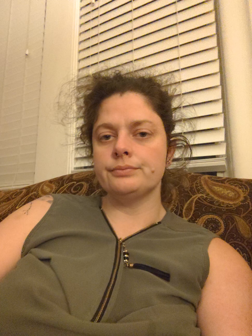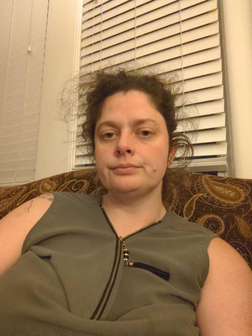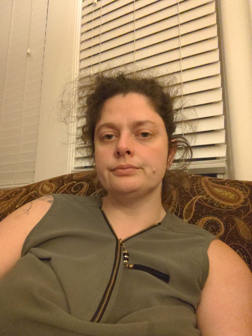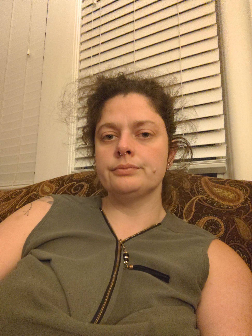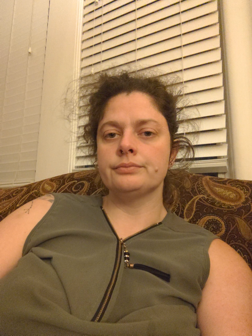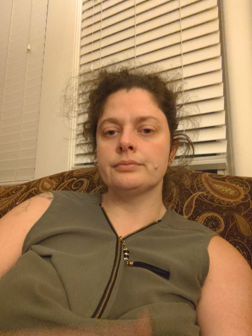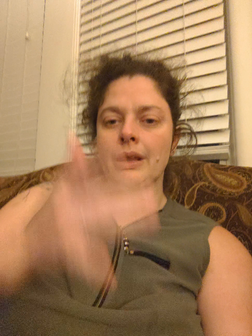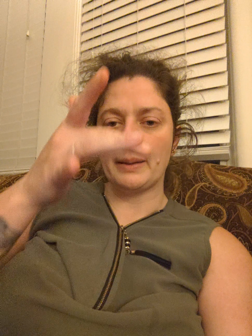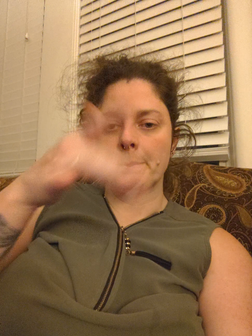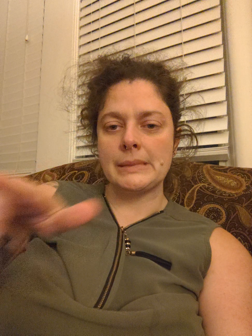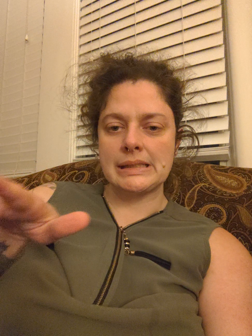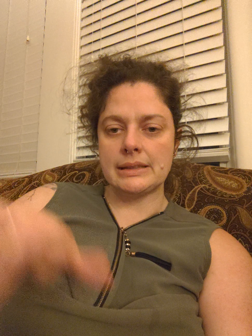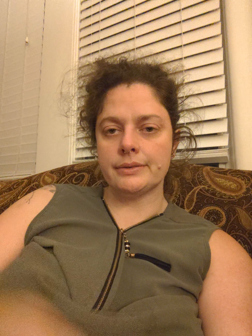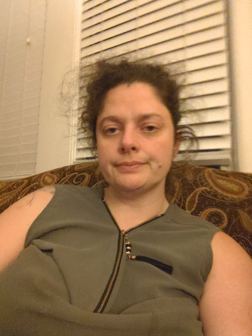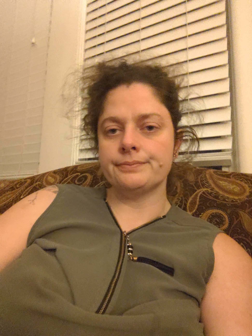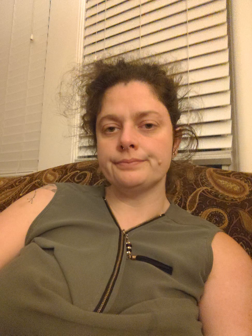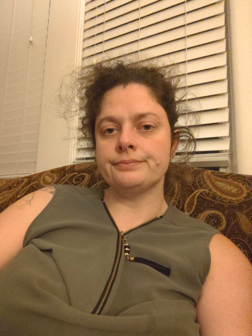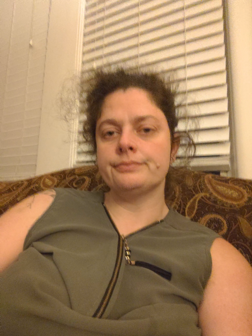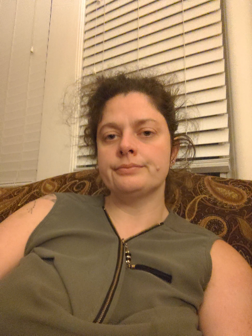empty